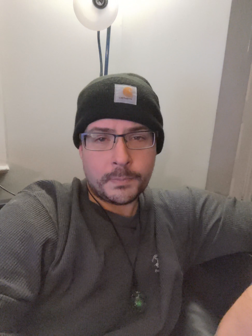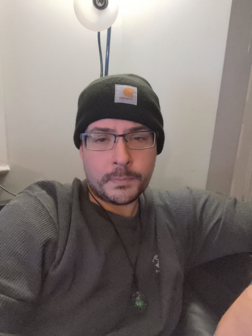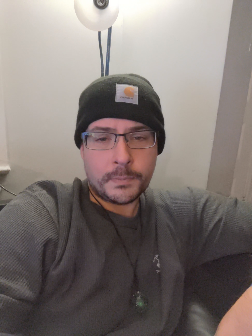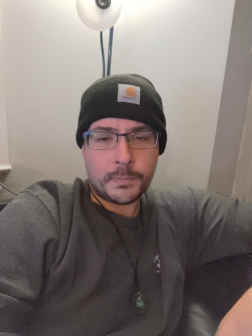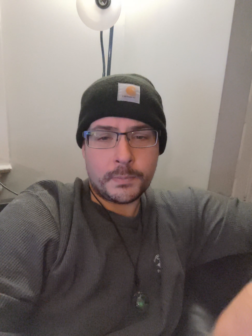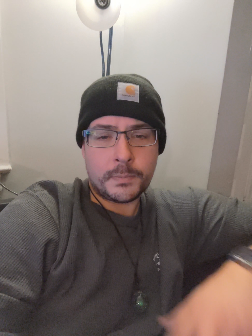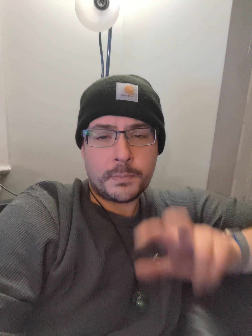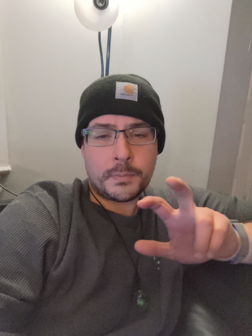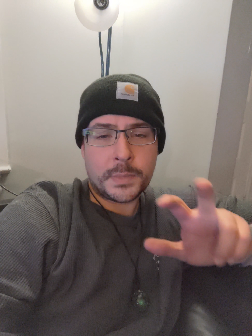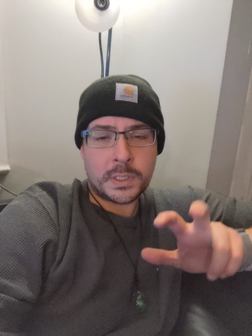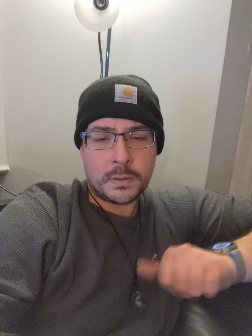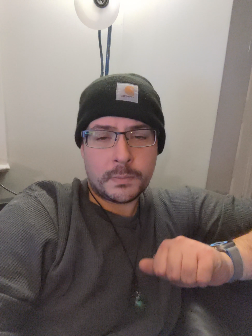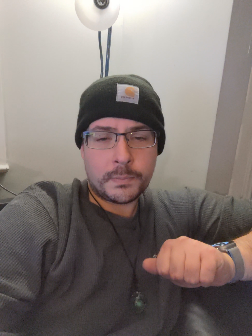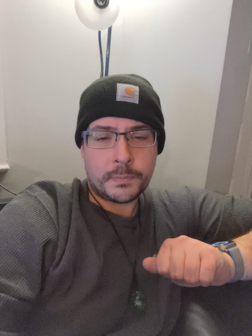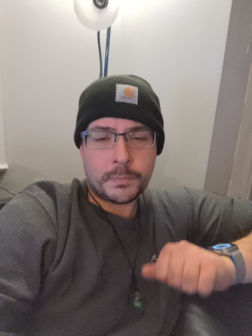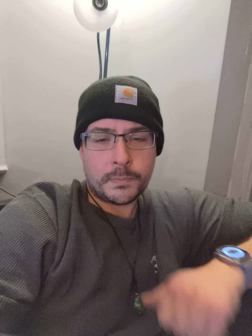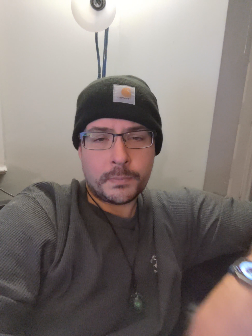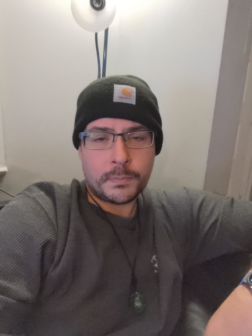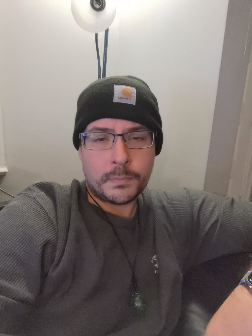pizza